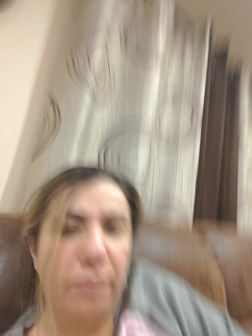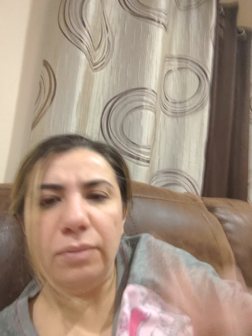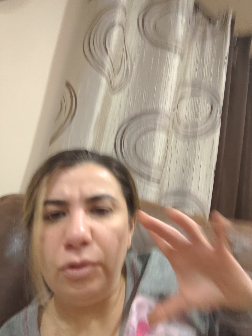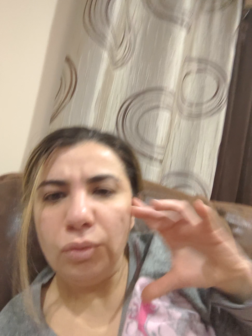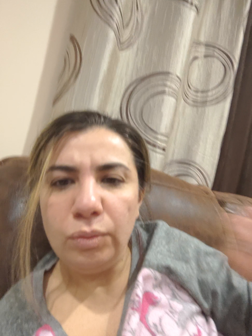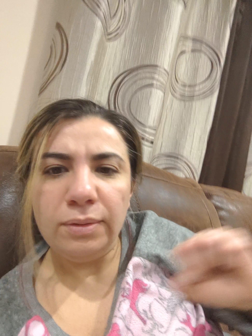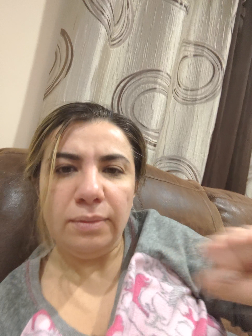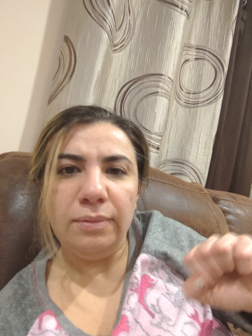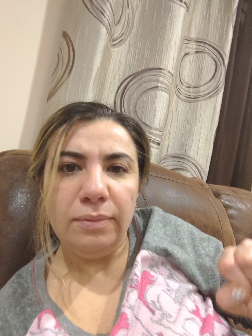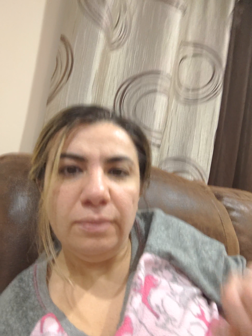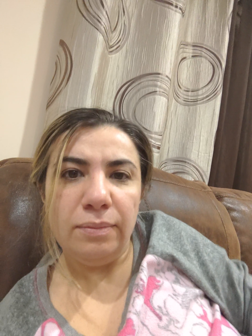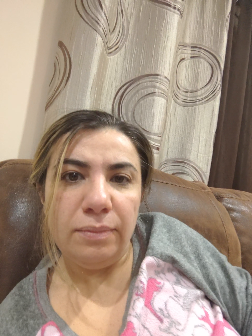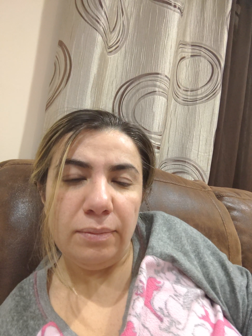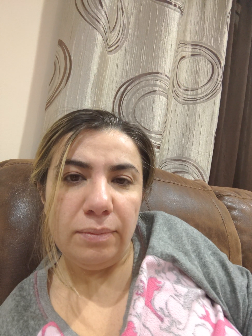loud